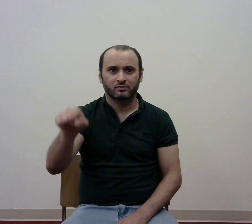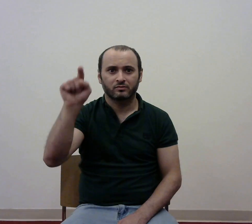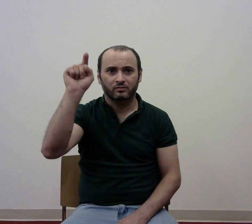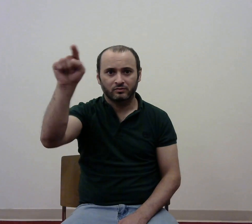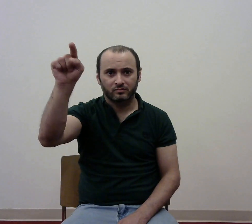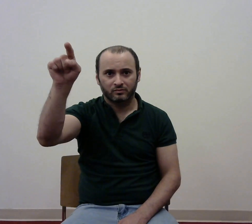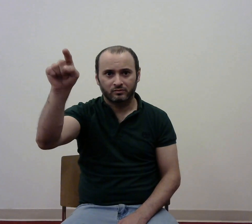ora